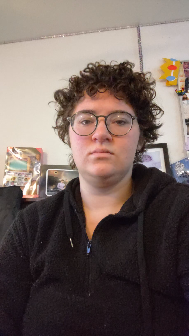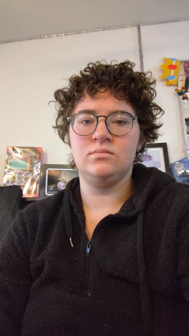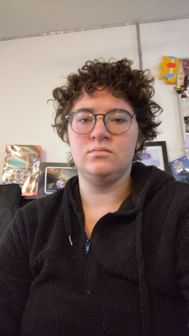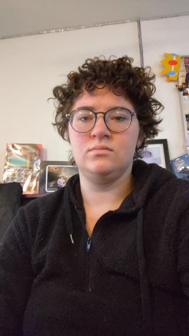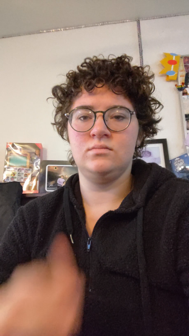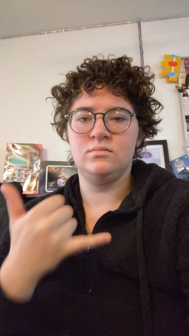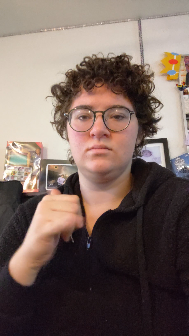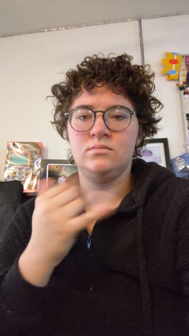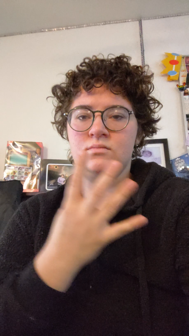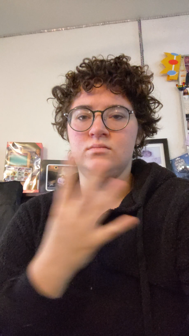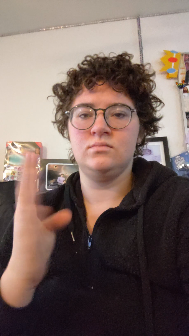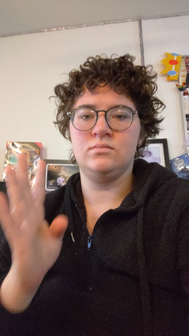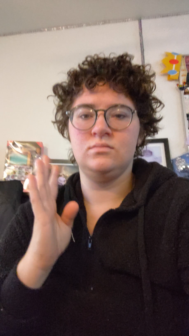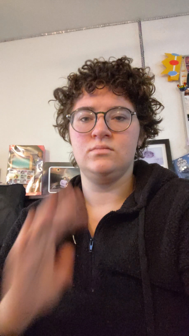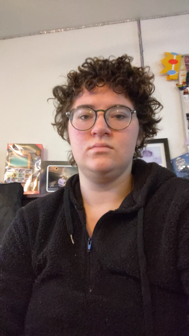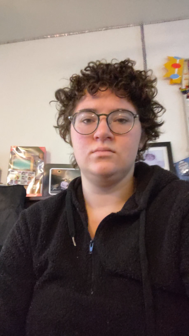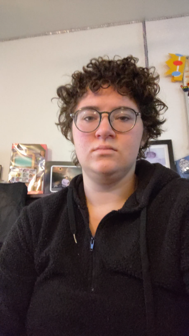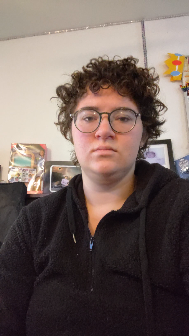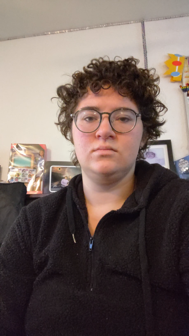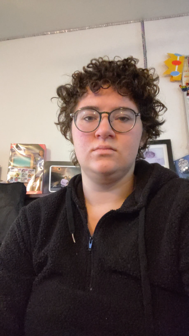playpen